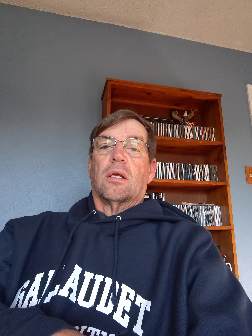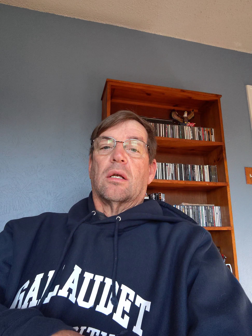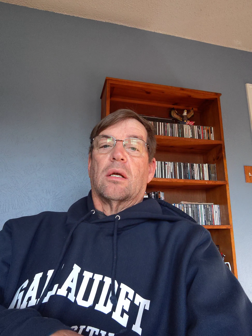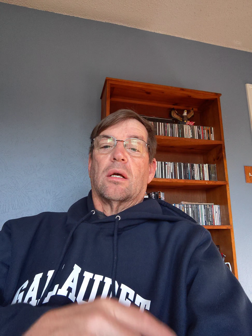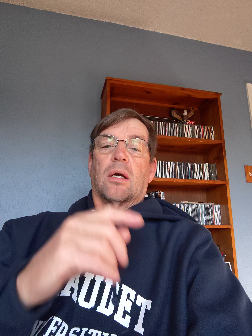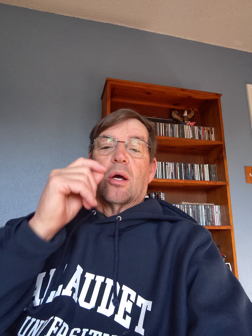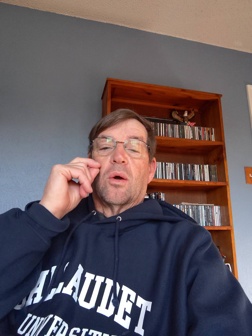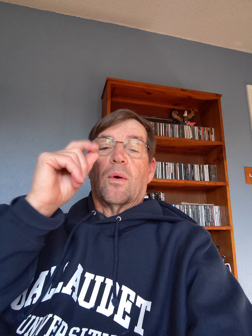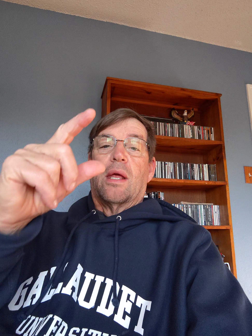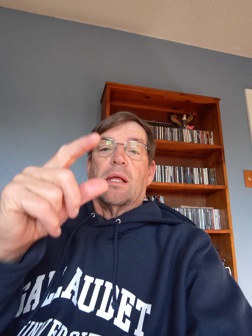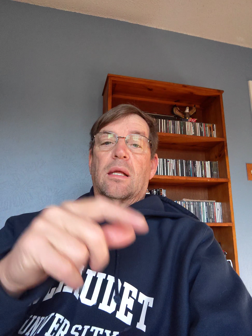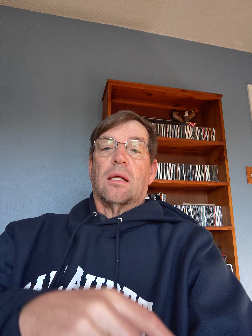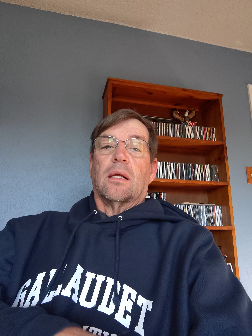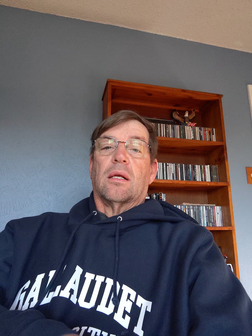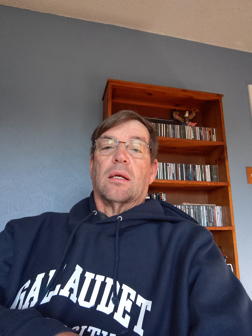awake